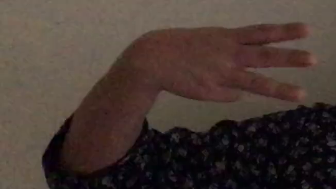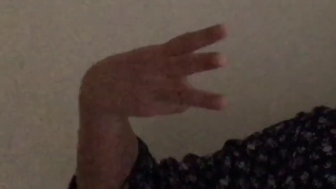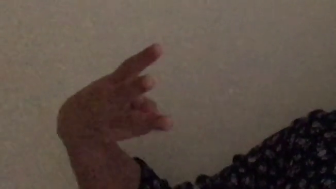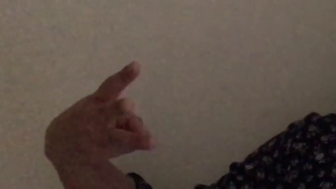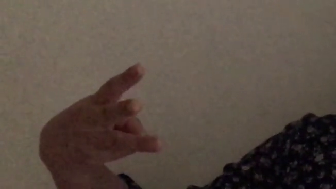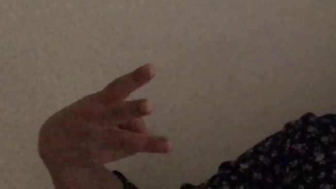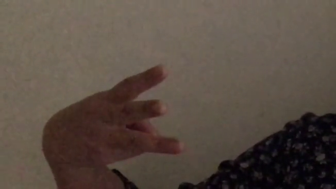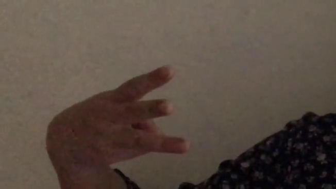उ